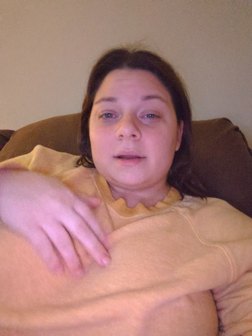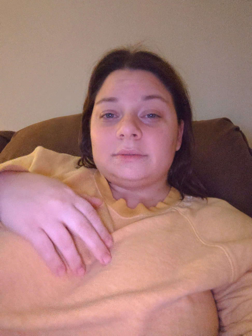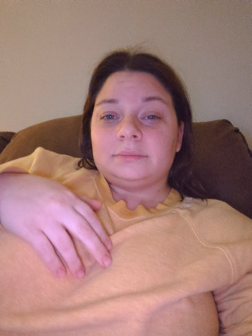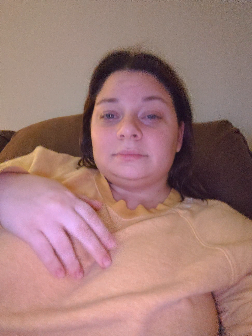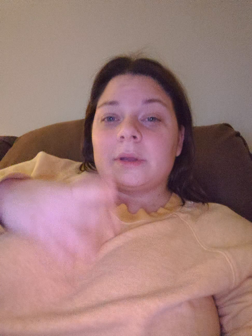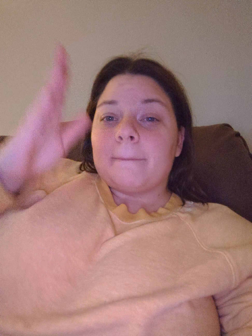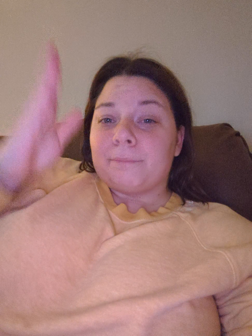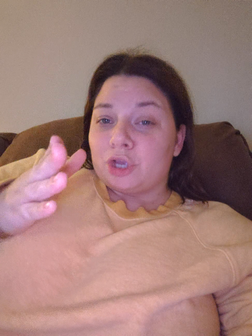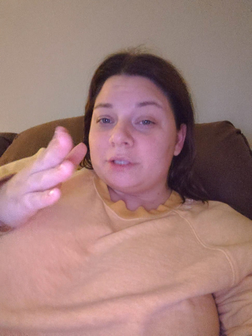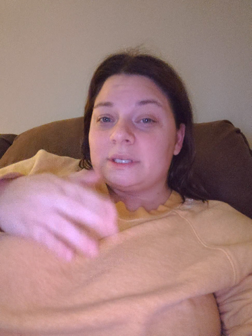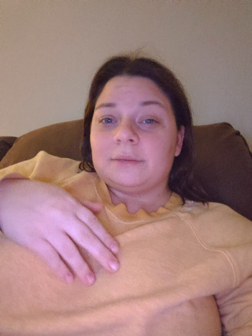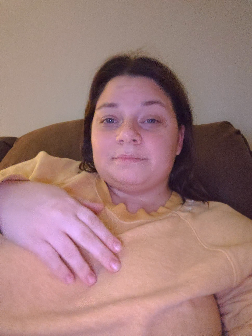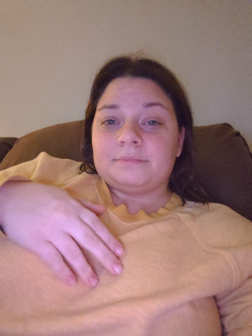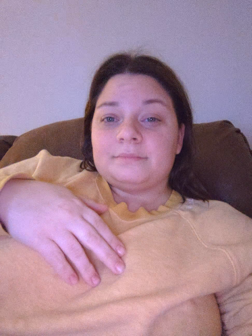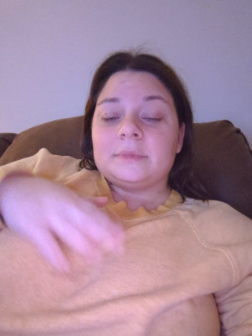person